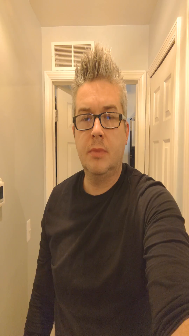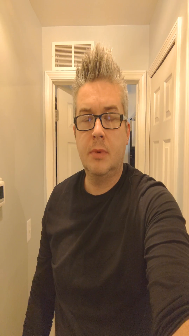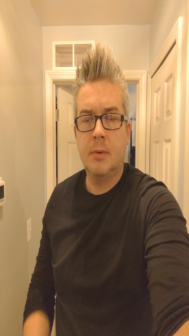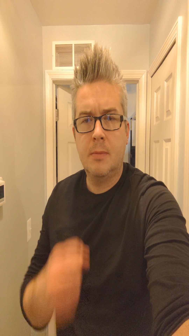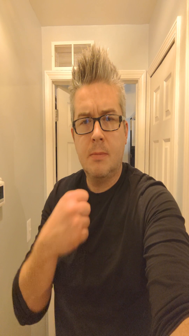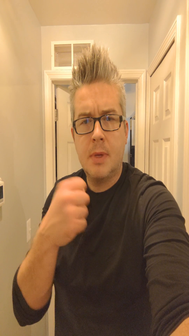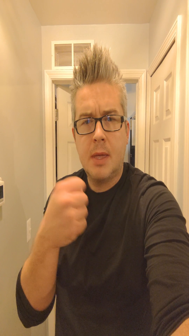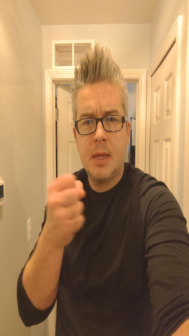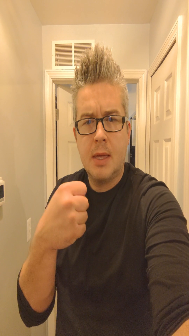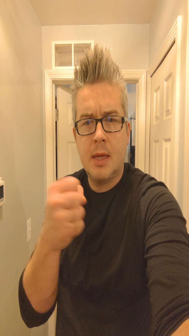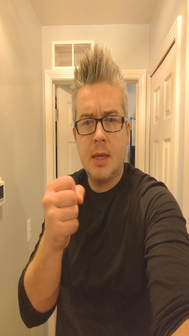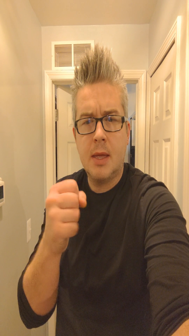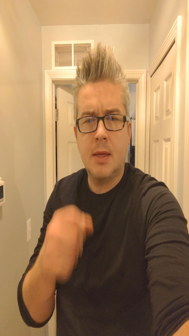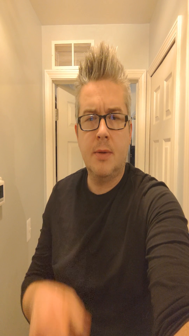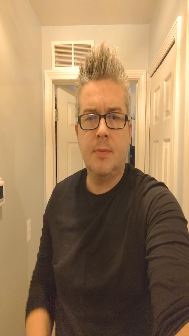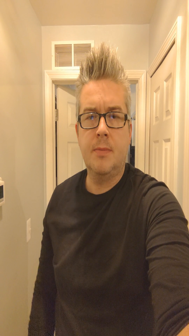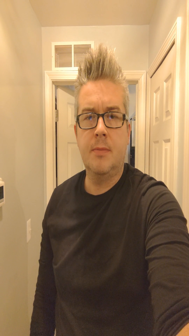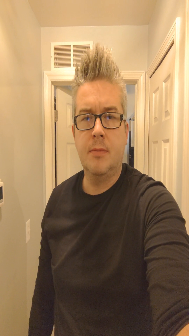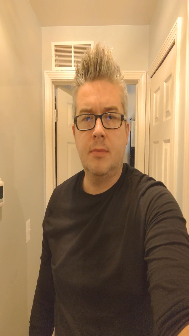make